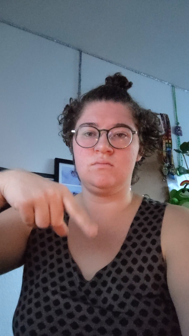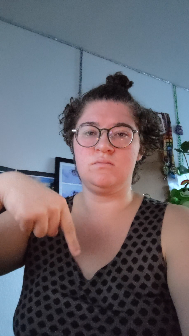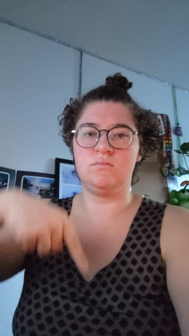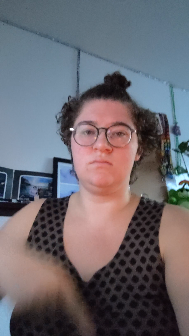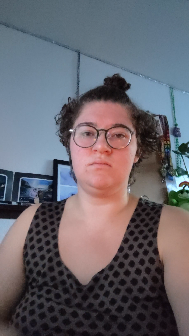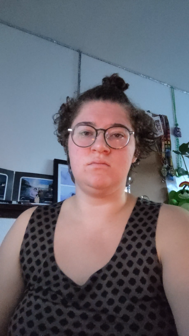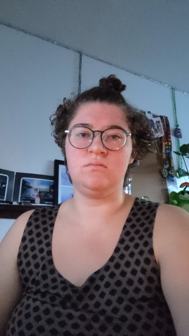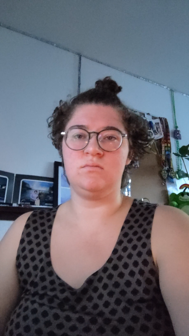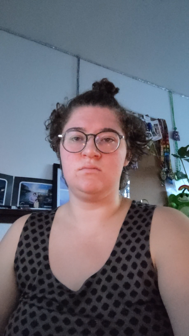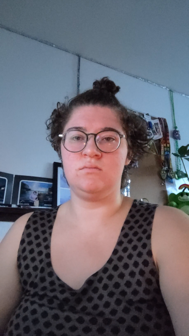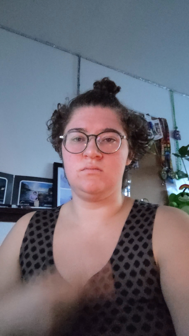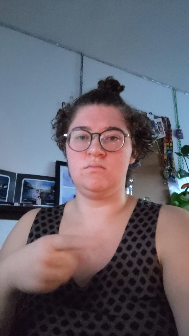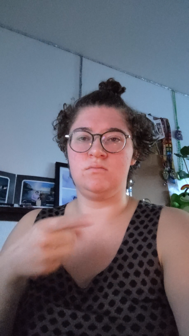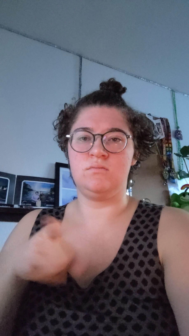knife